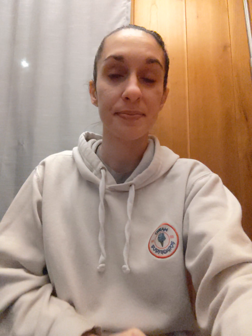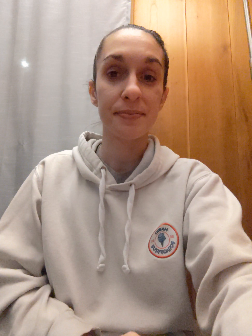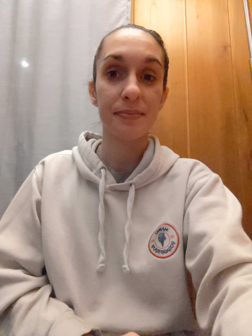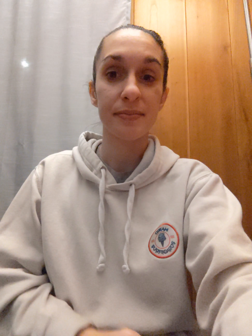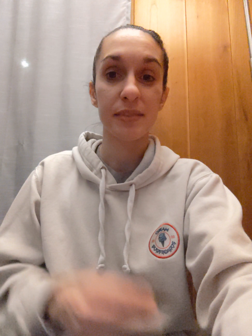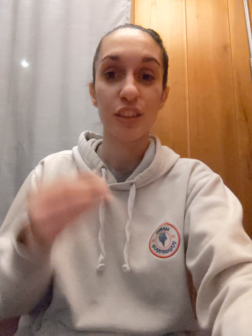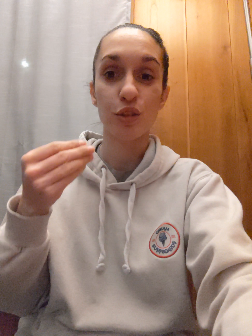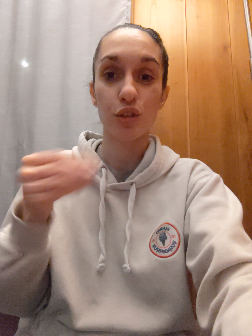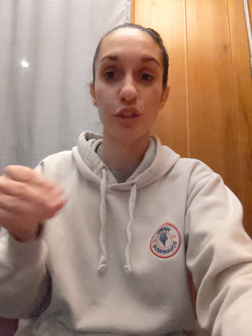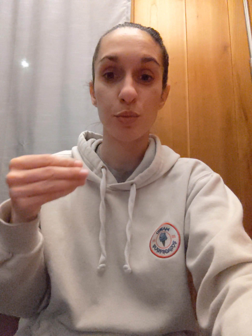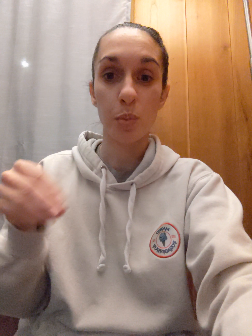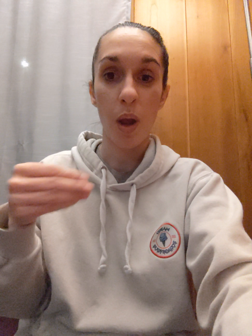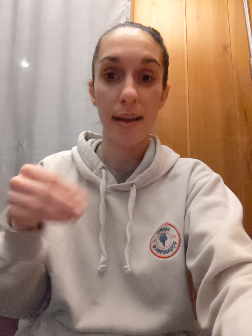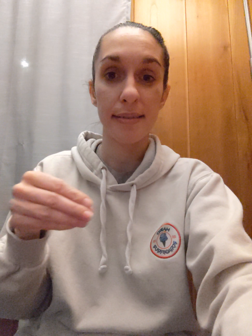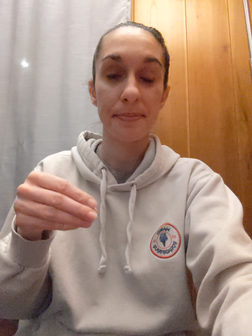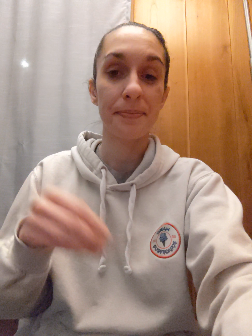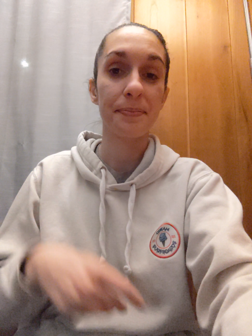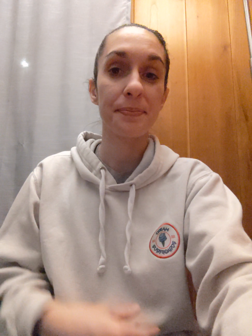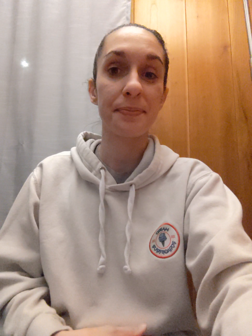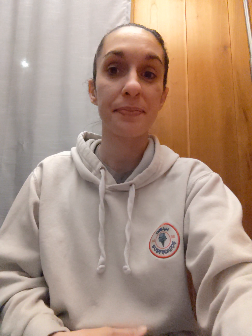store